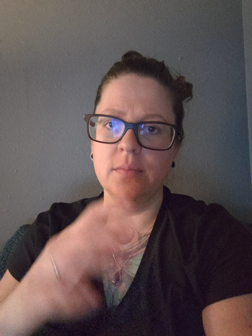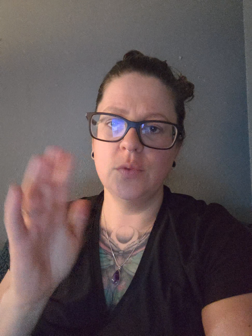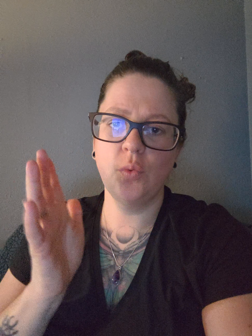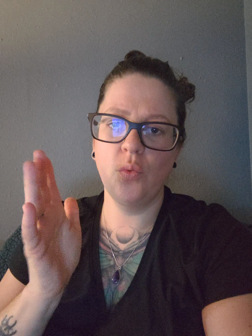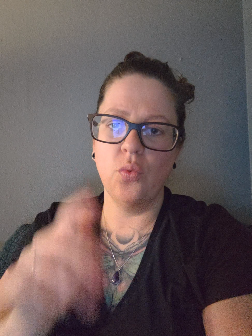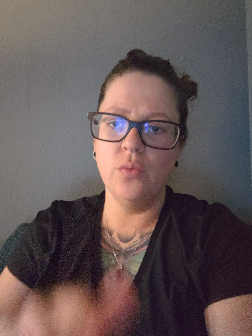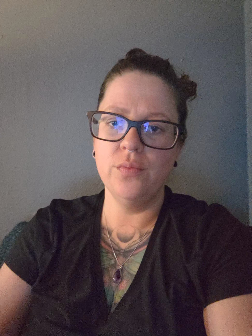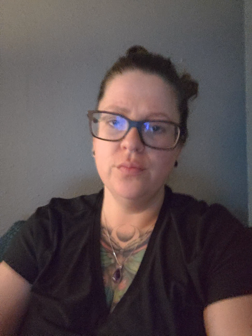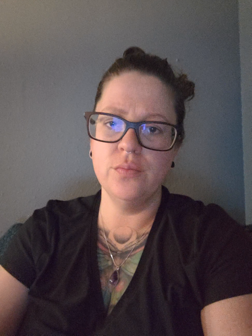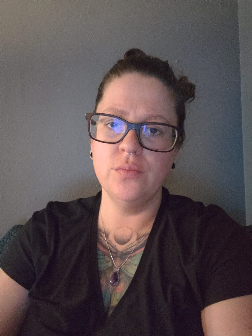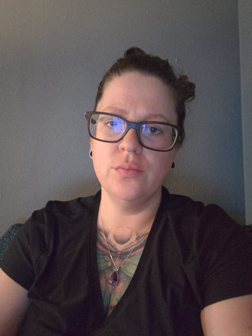talk